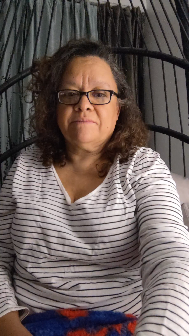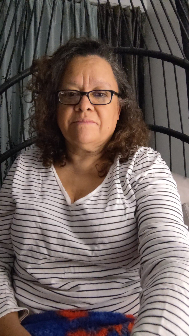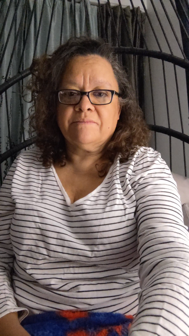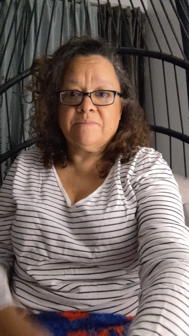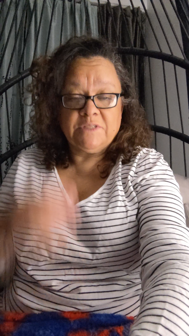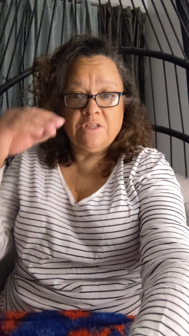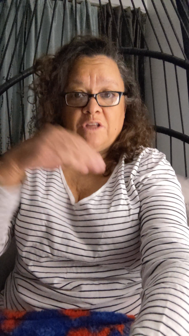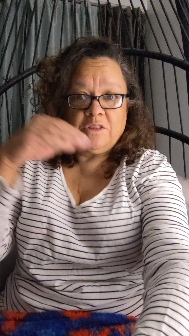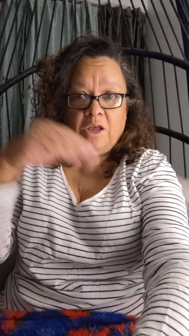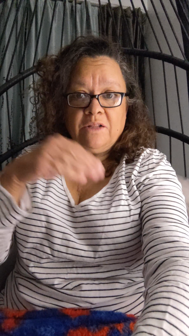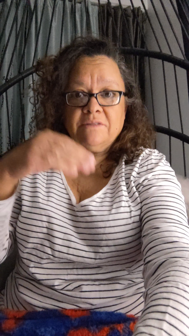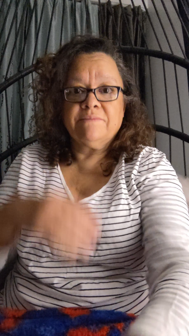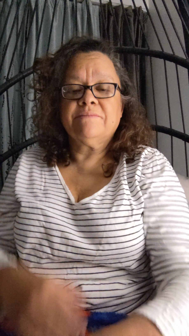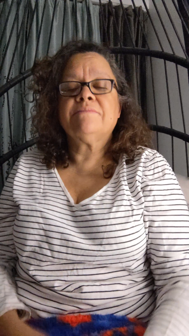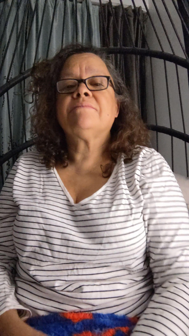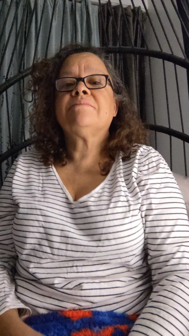doctor